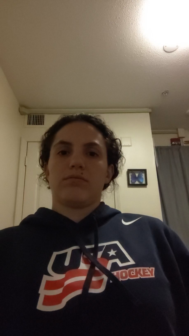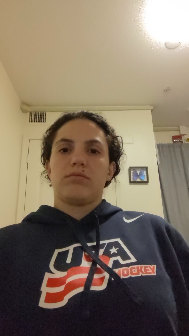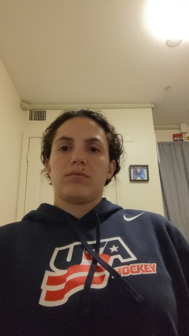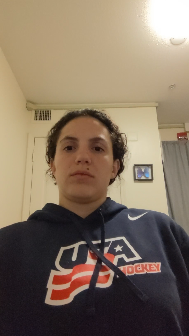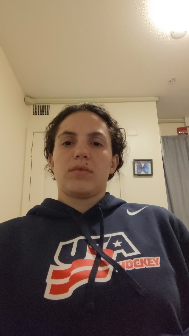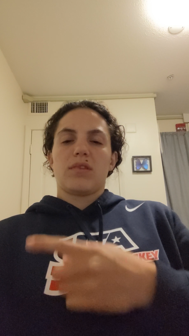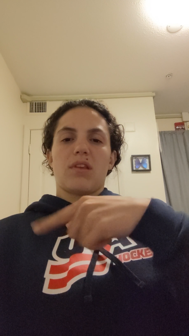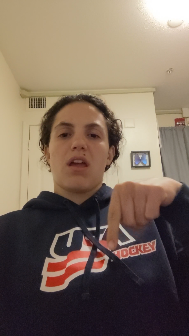cut